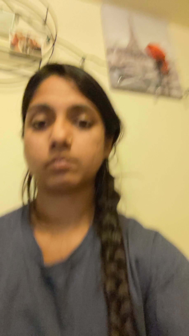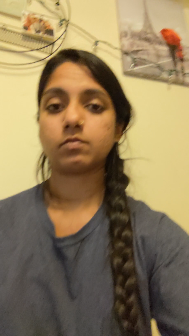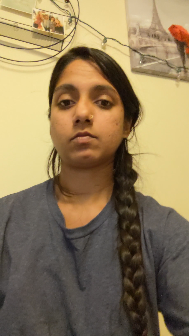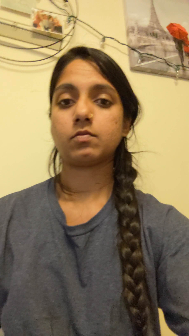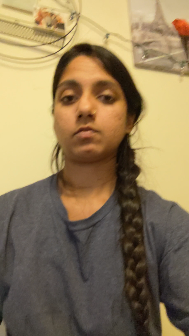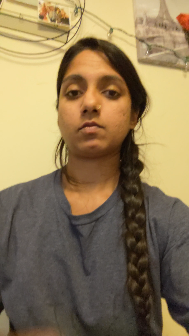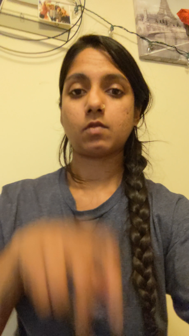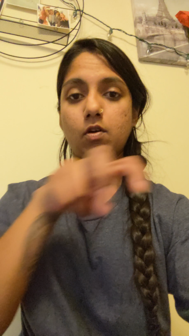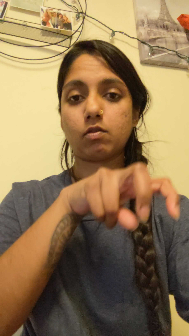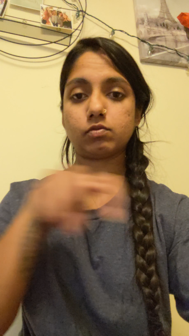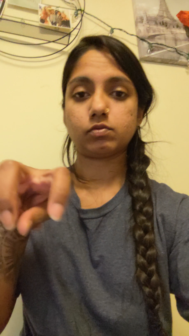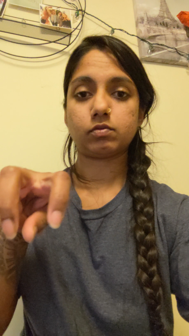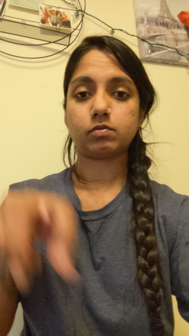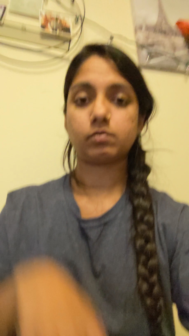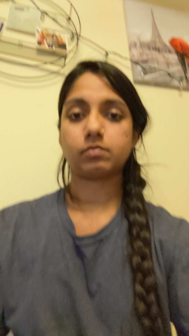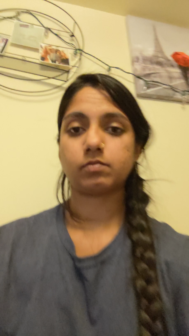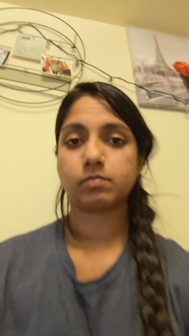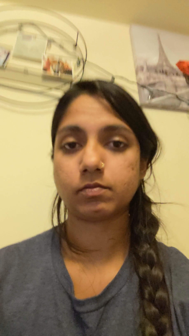couch